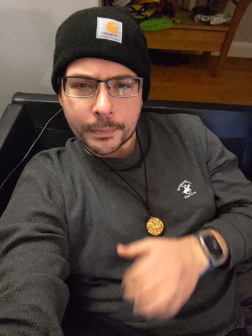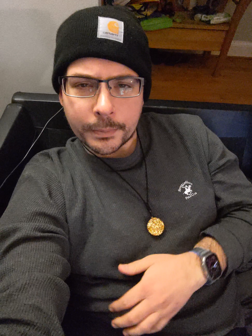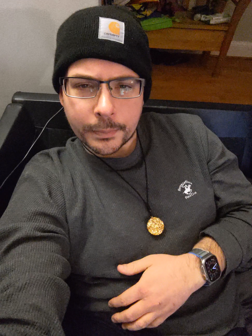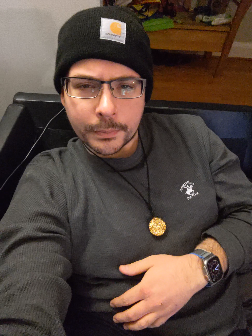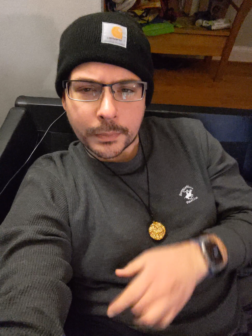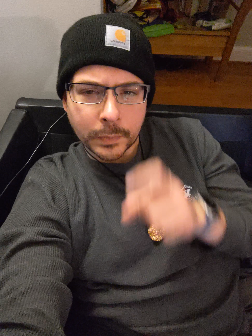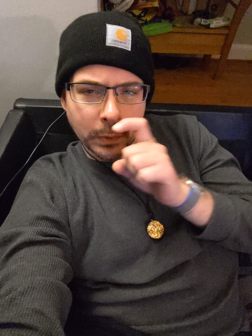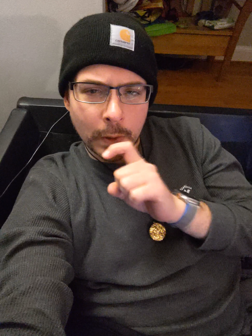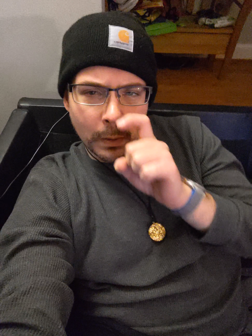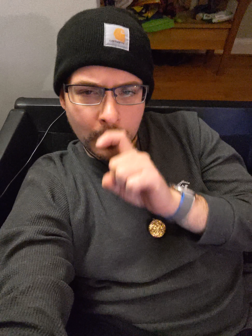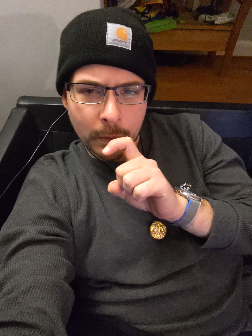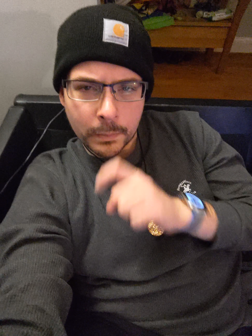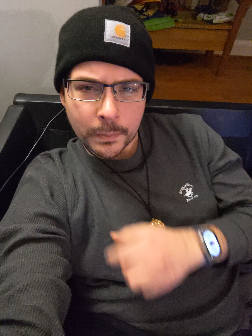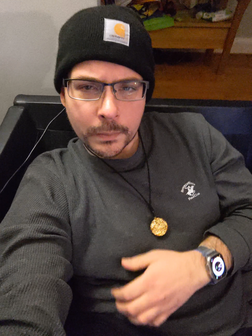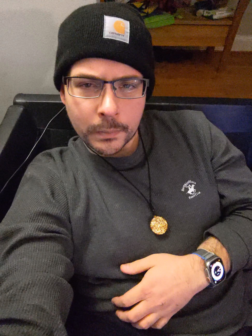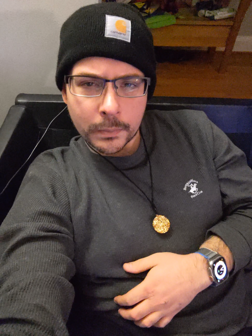doll